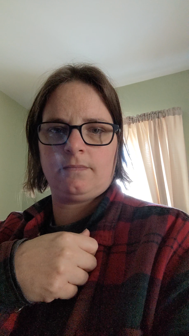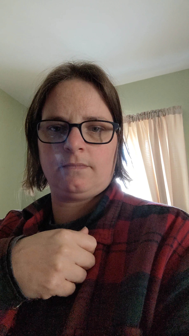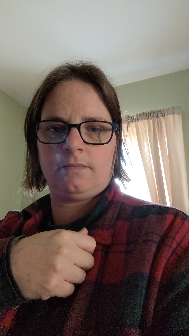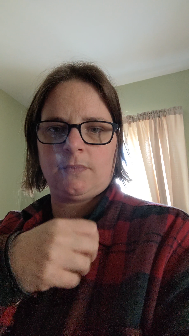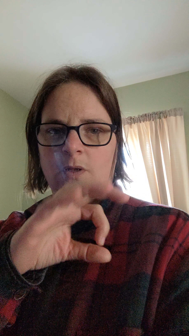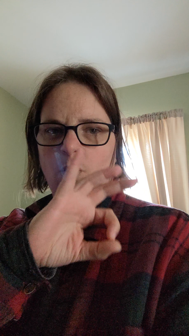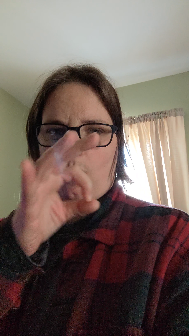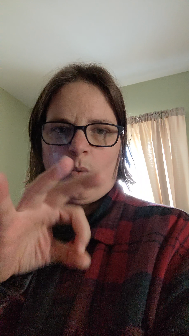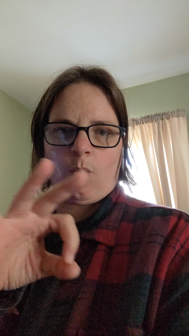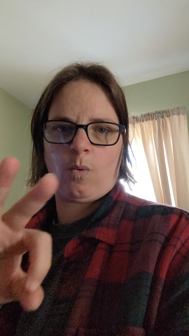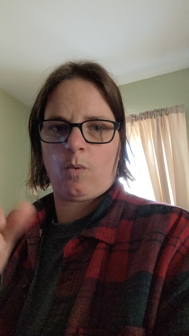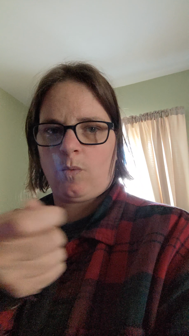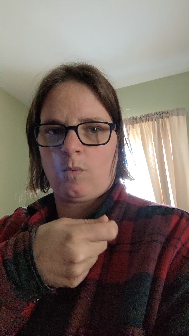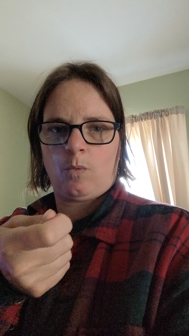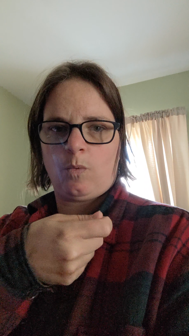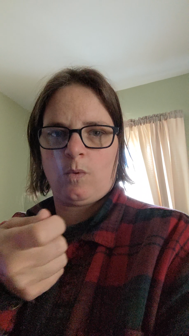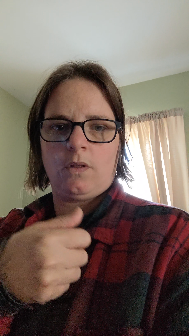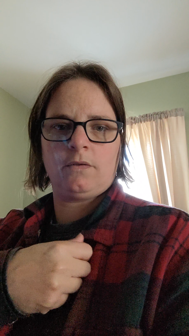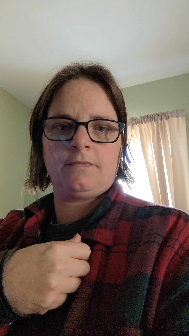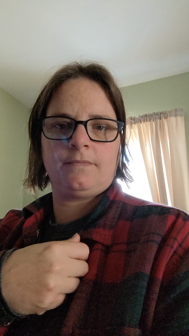hose